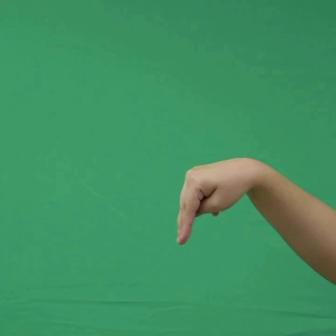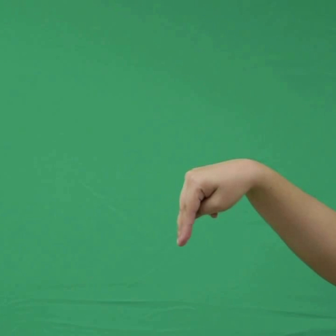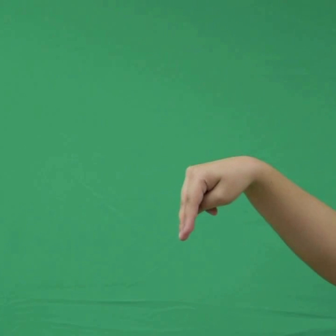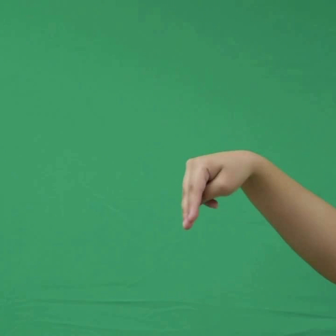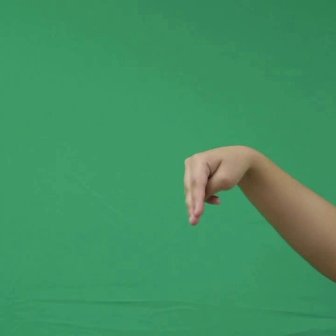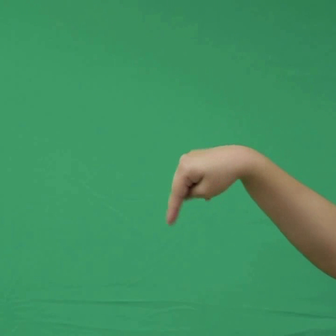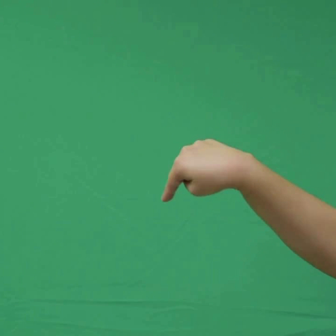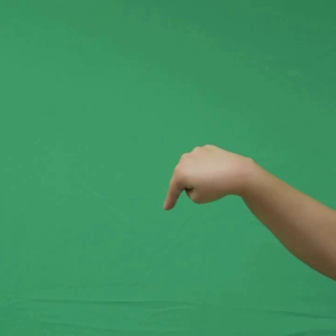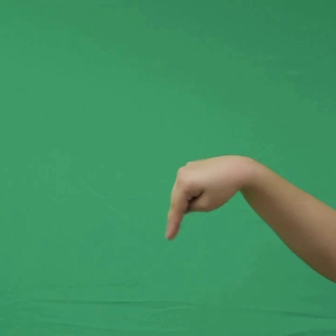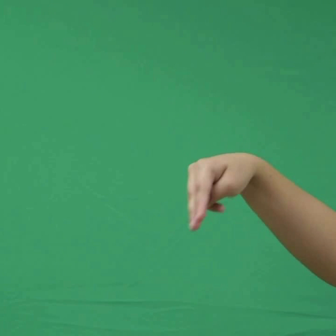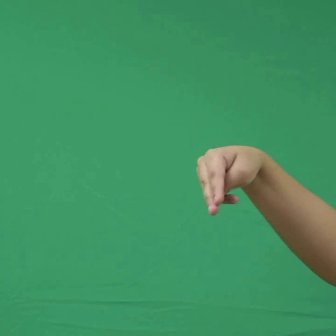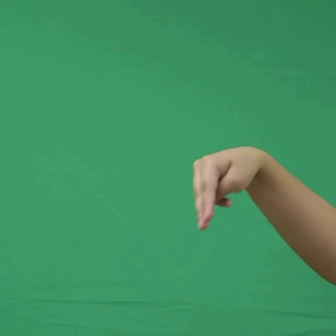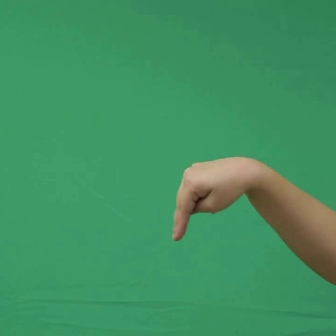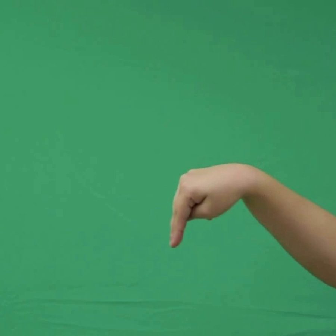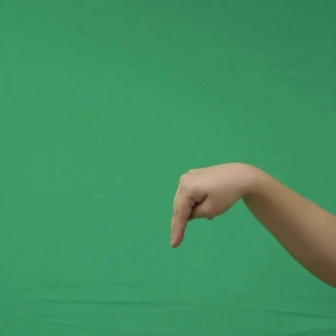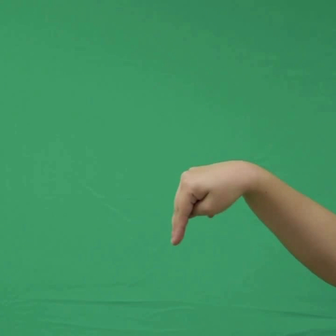Ñ